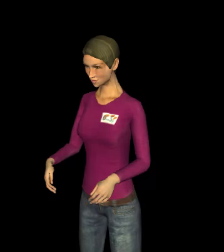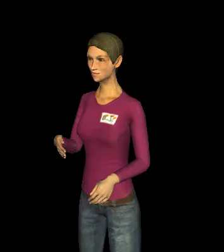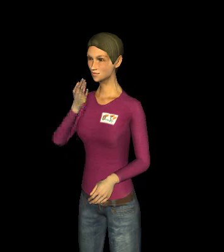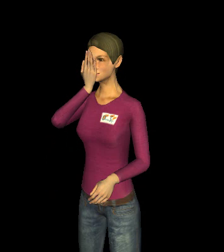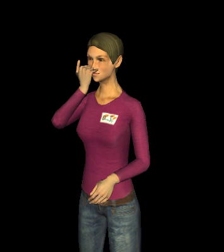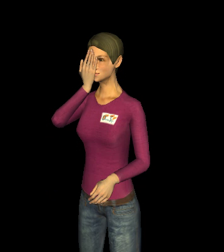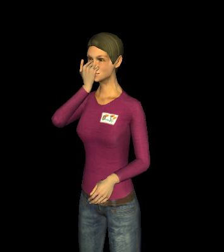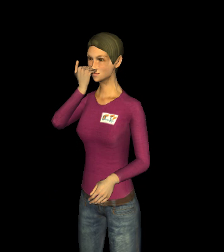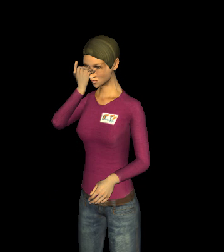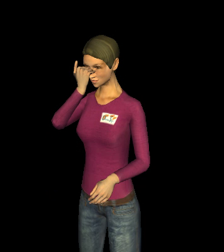فبراير